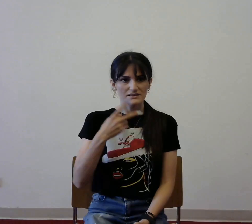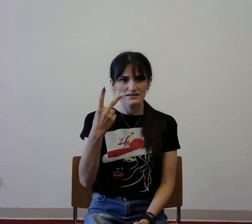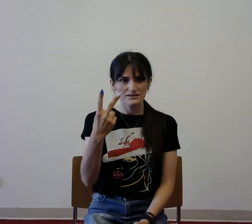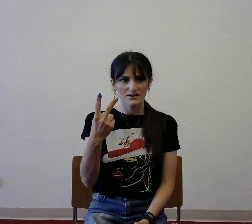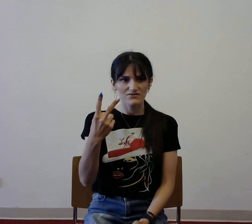2